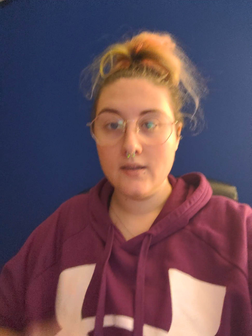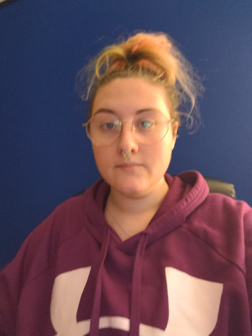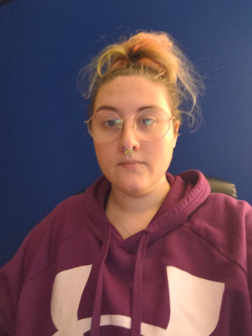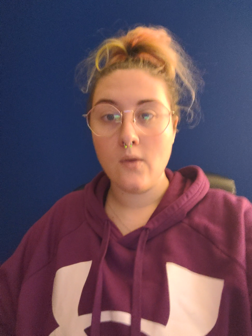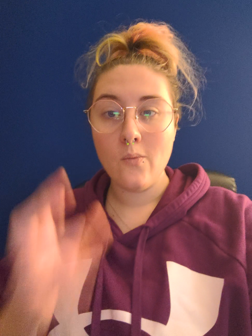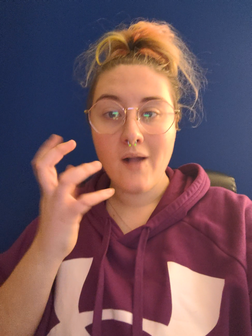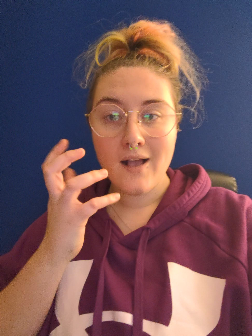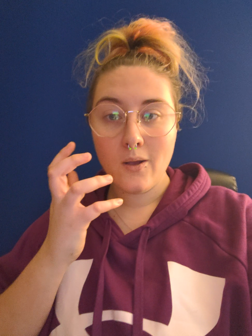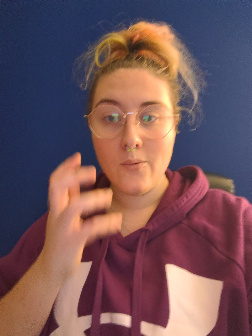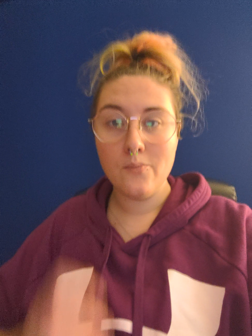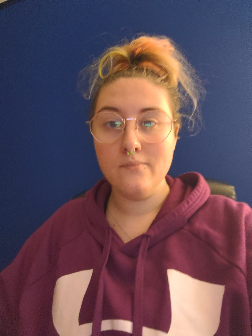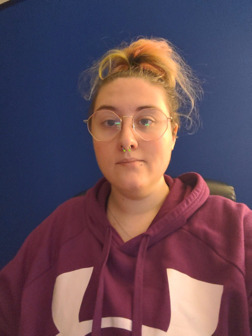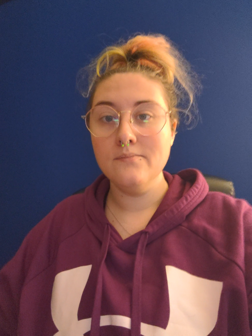radio